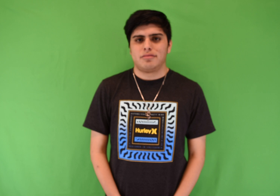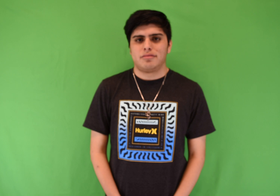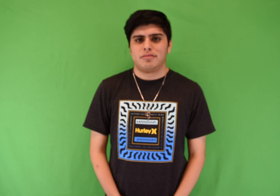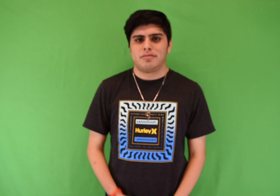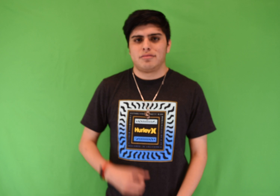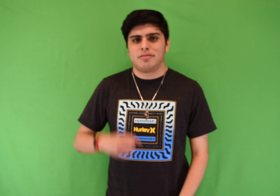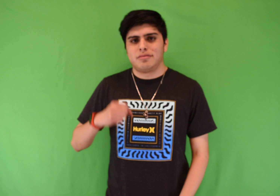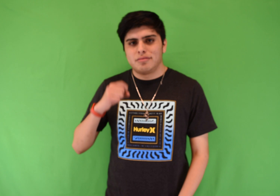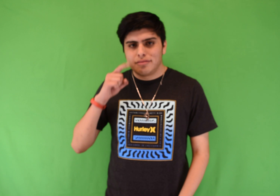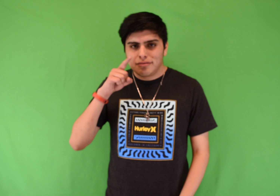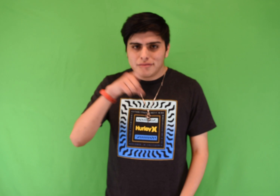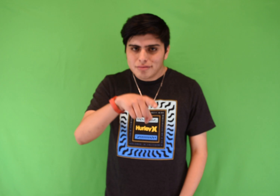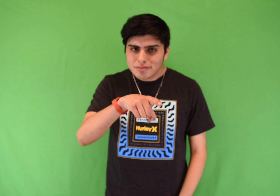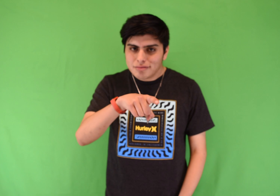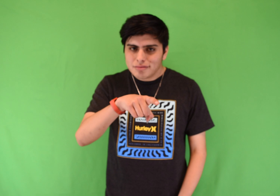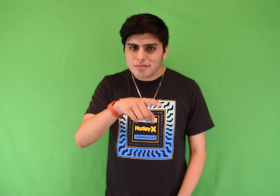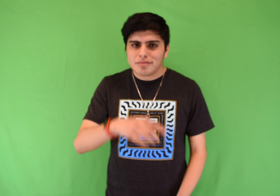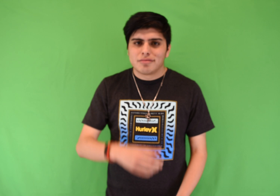esto